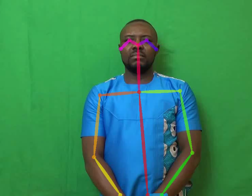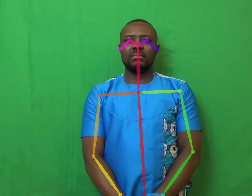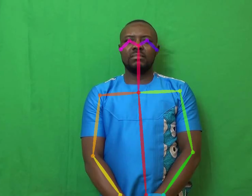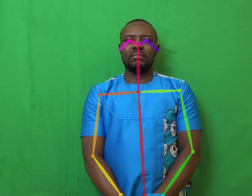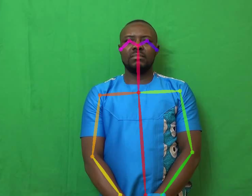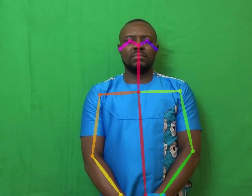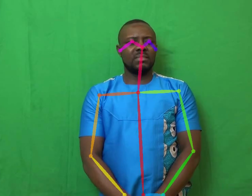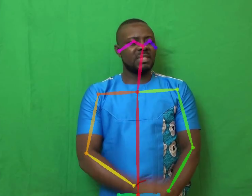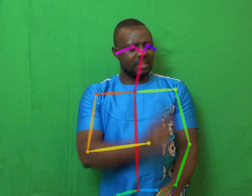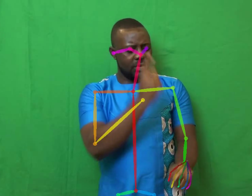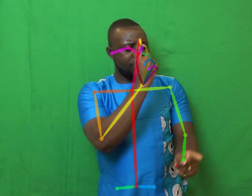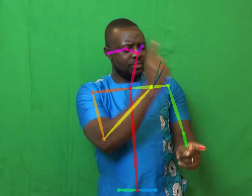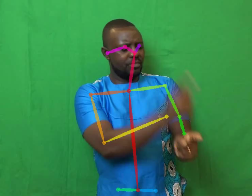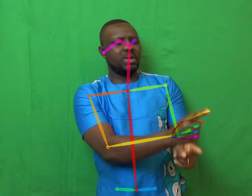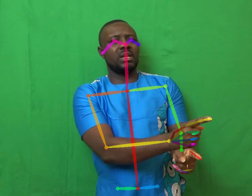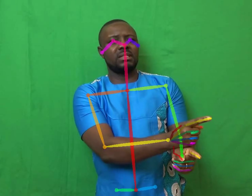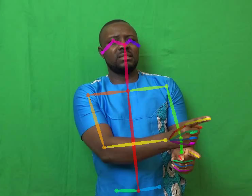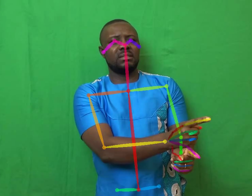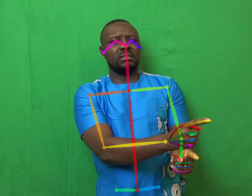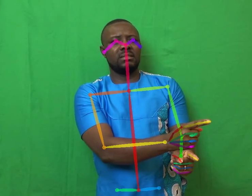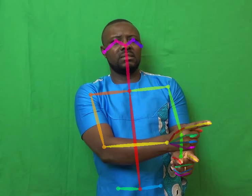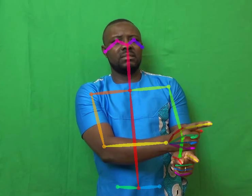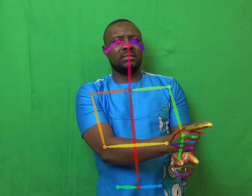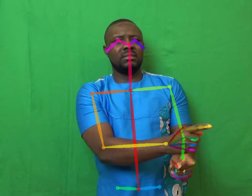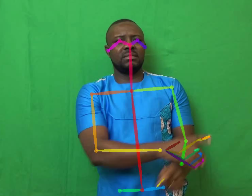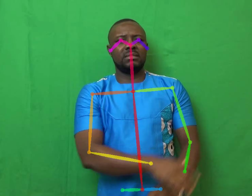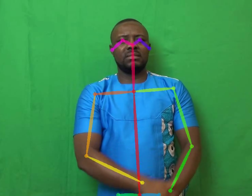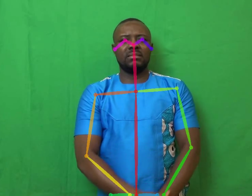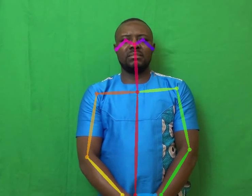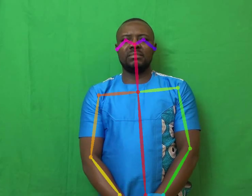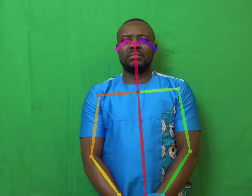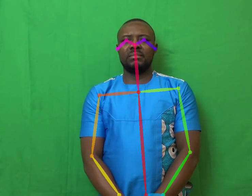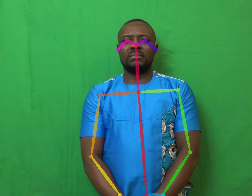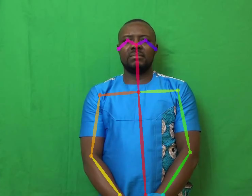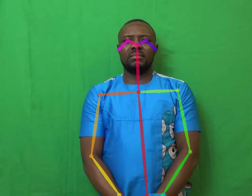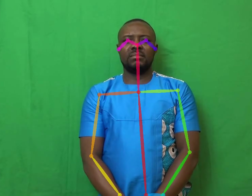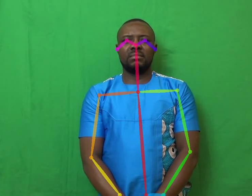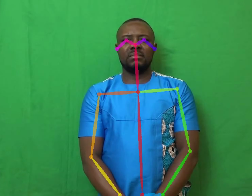right or correct